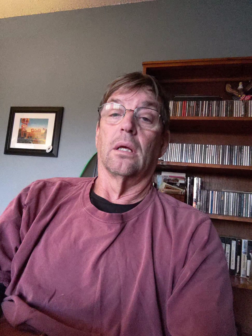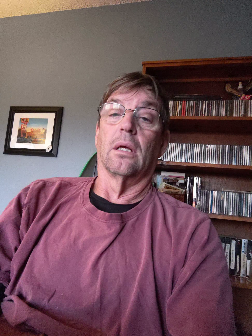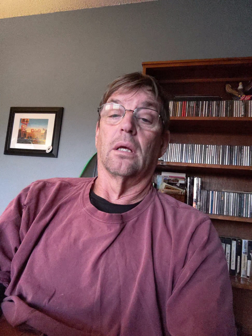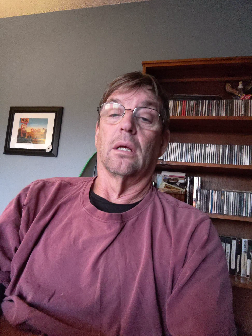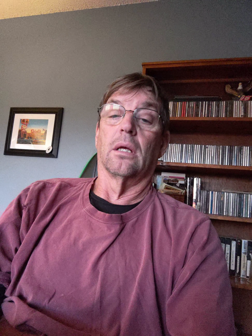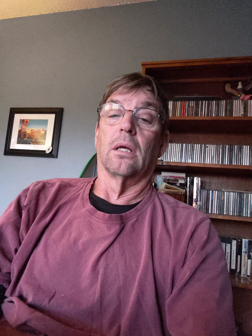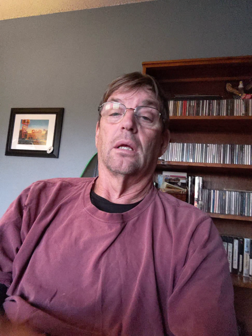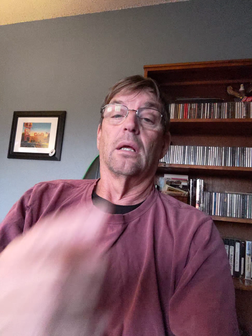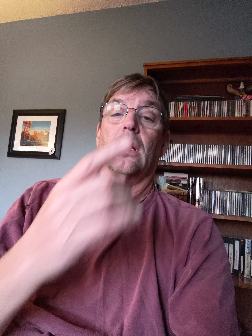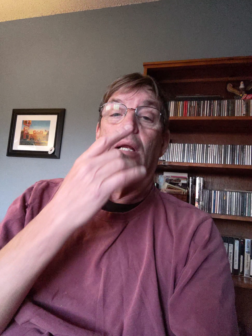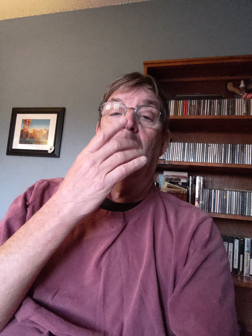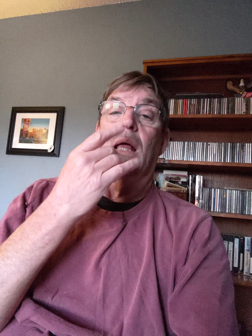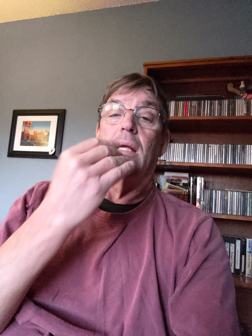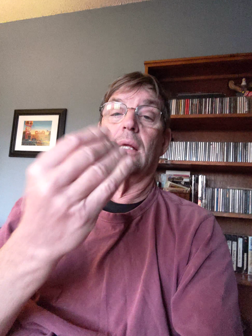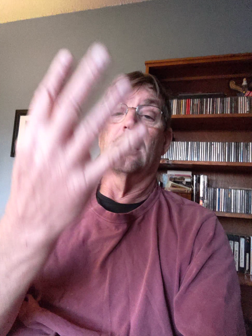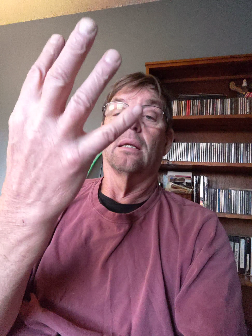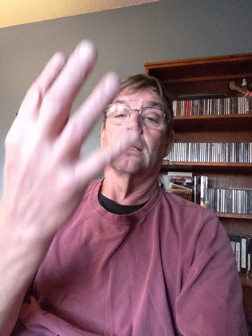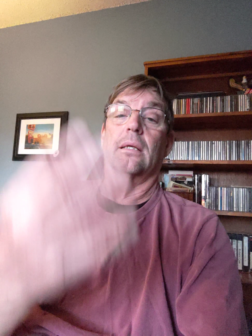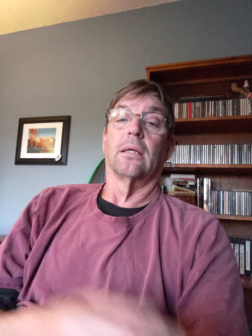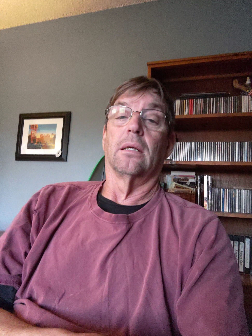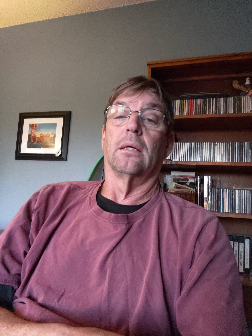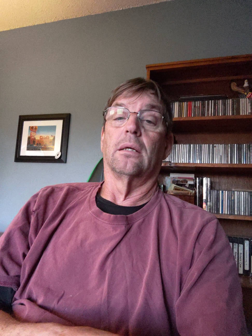lamp